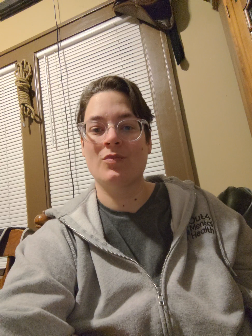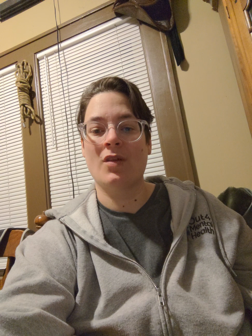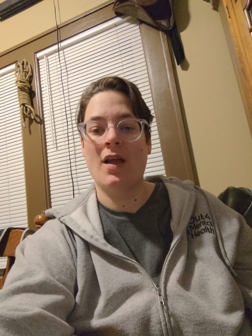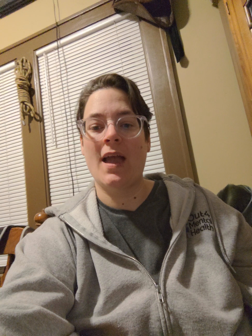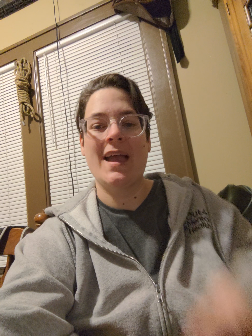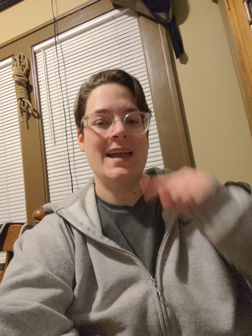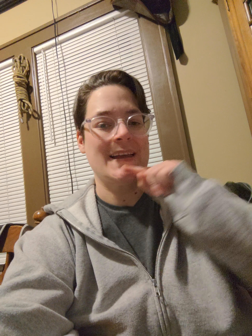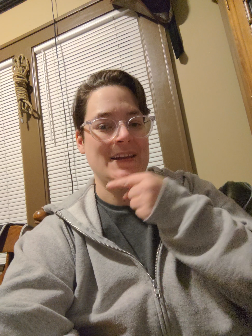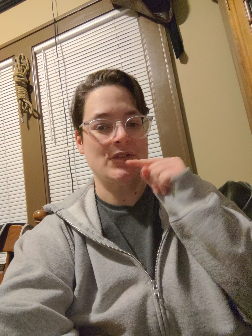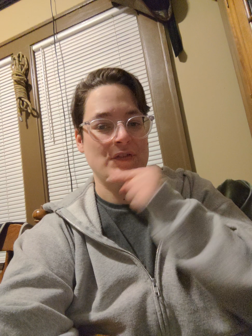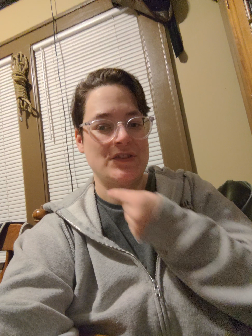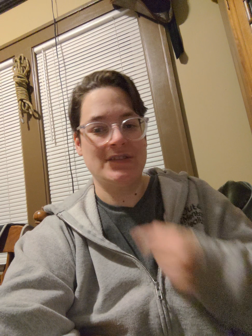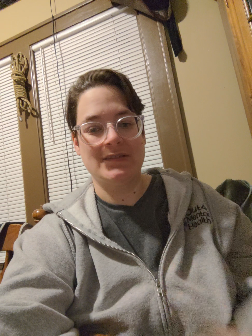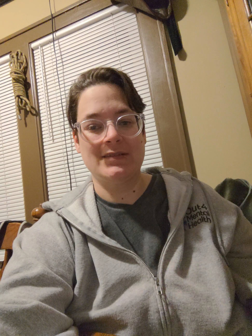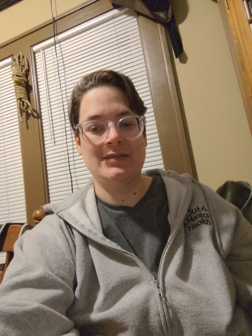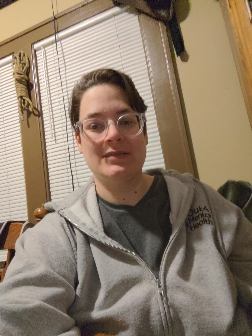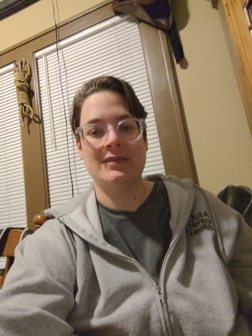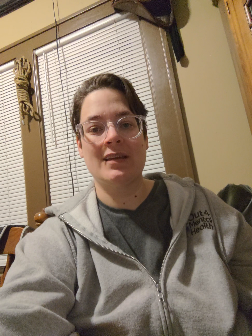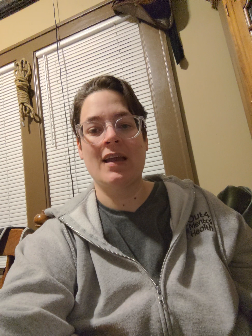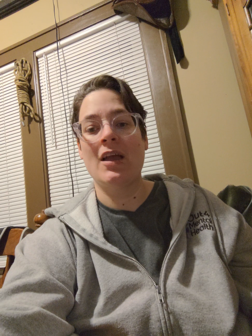carrot